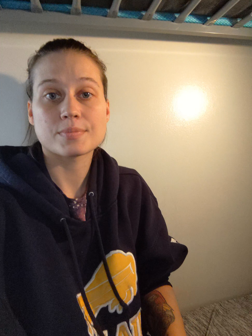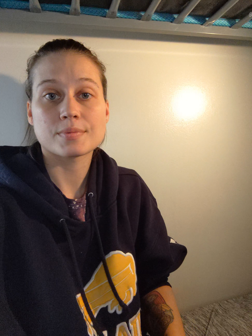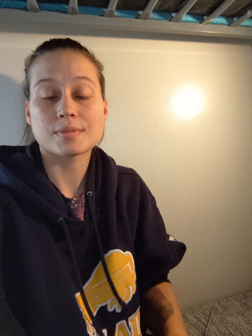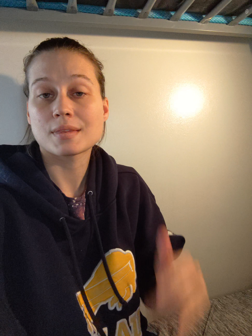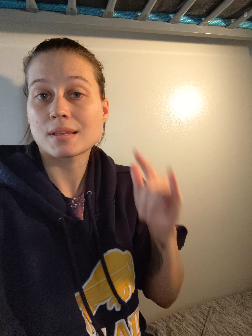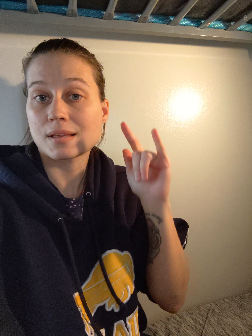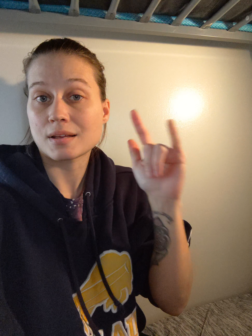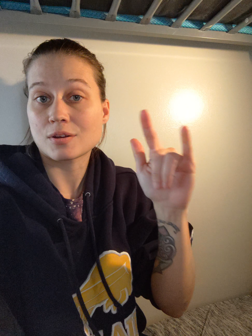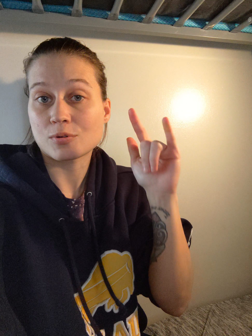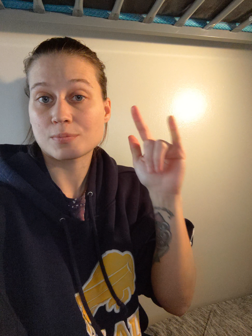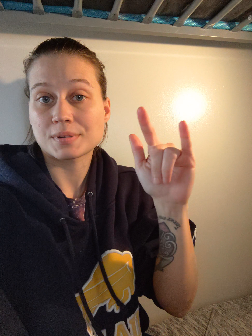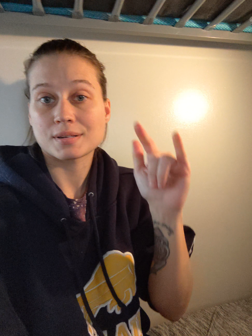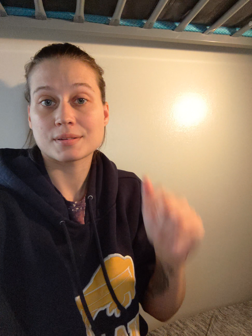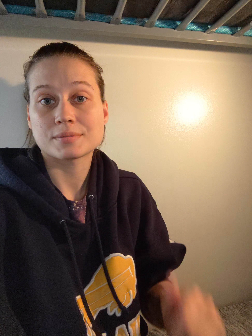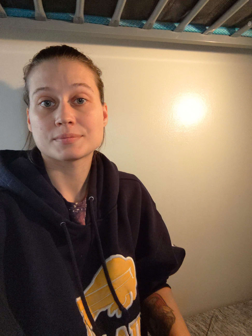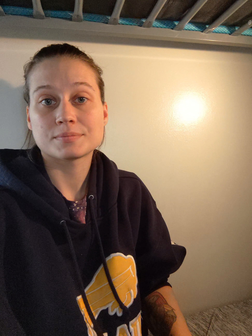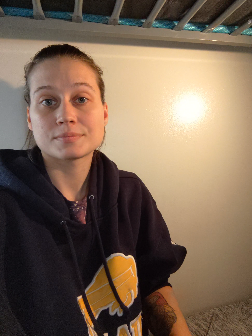airplane